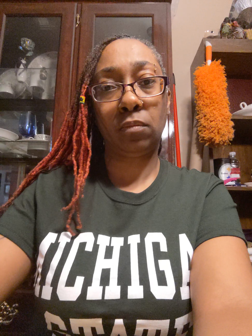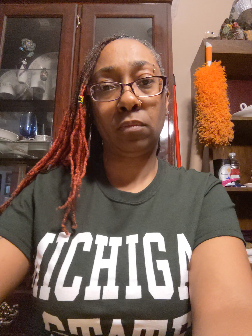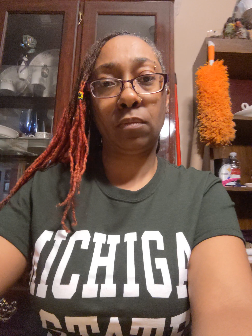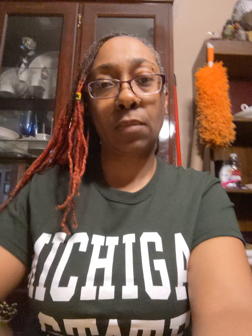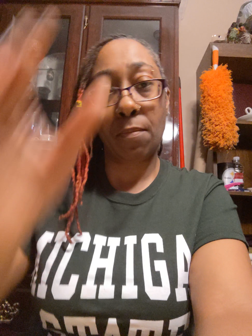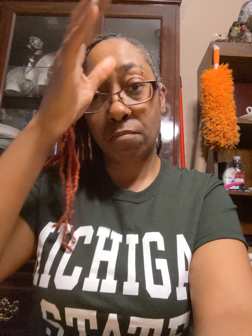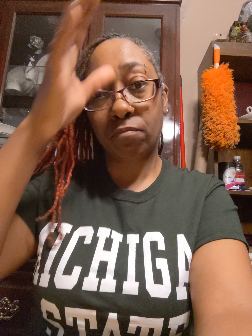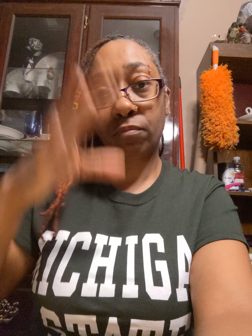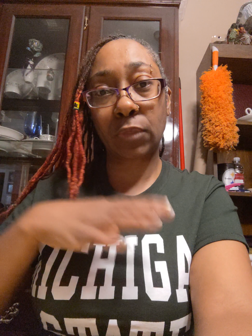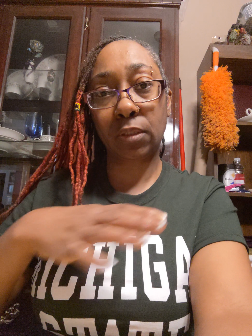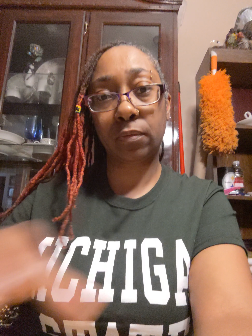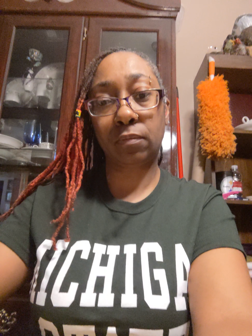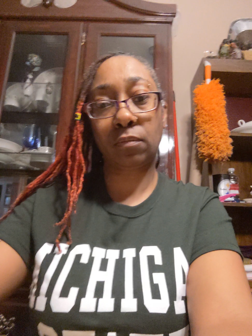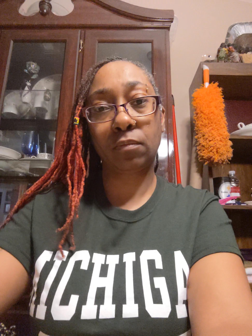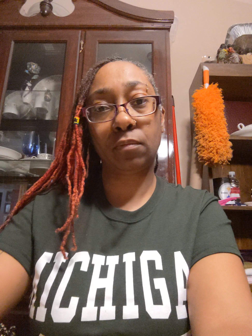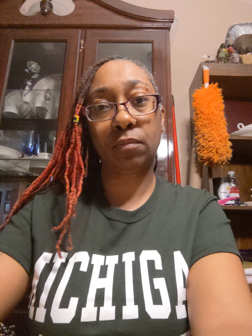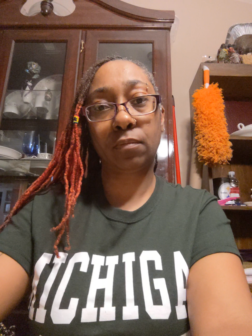man